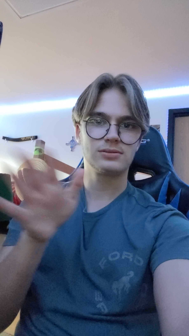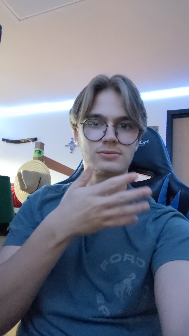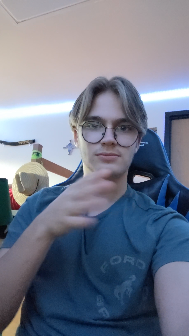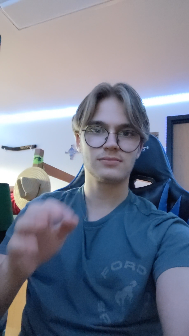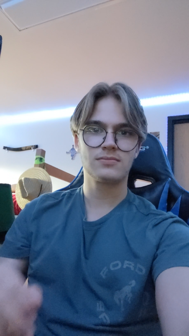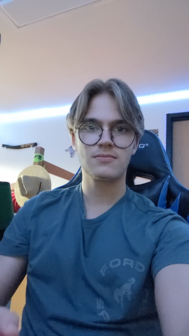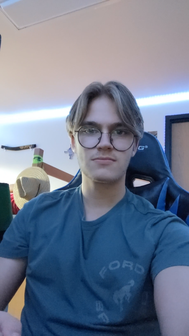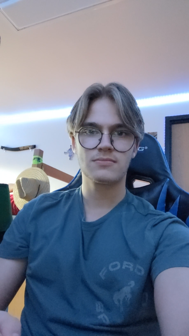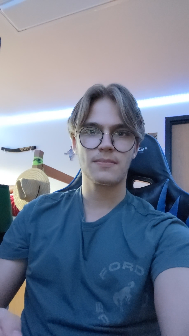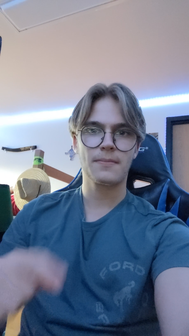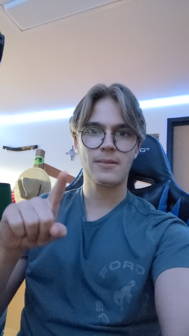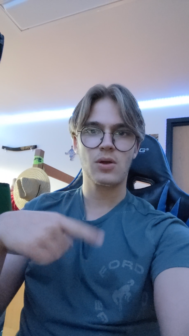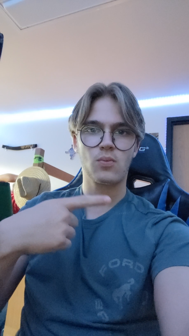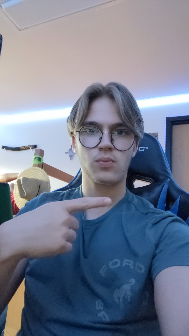about